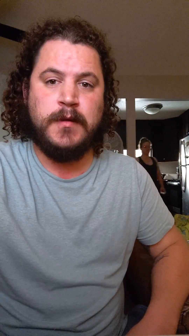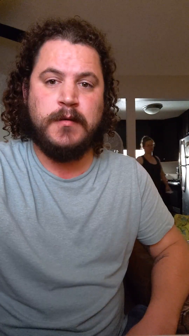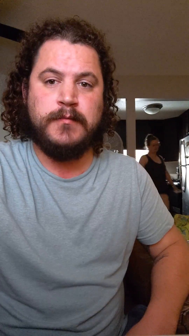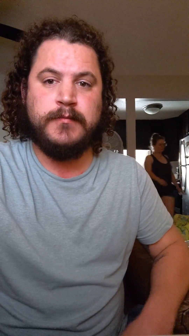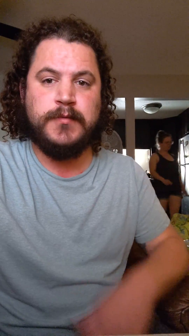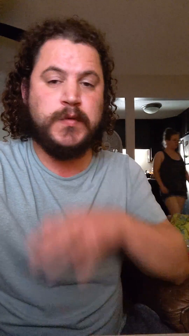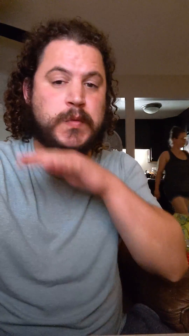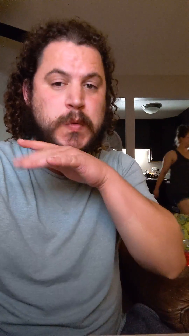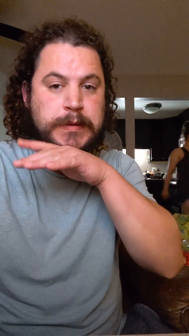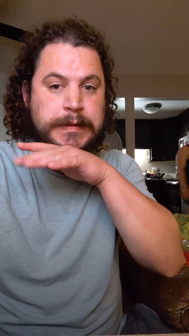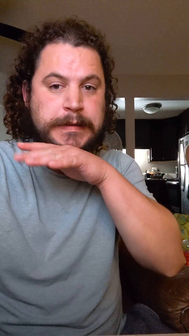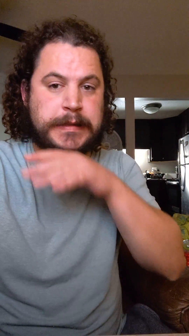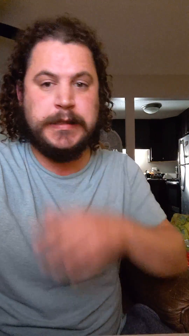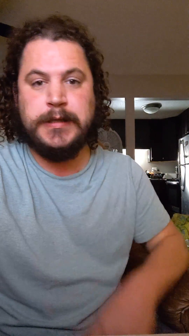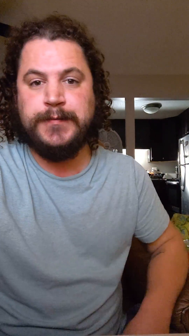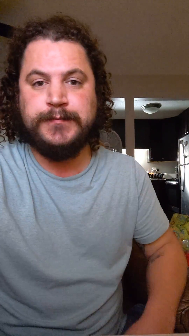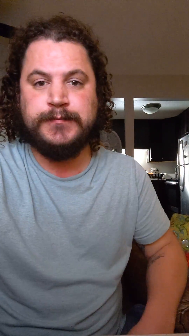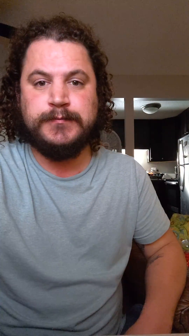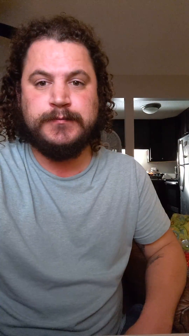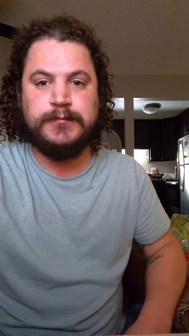naughty